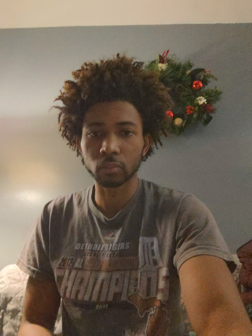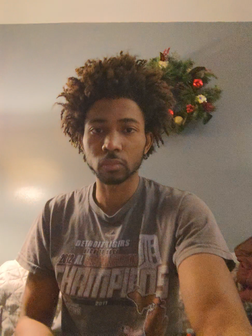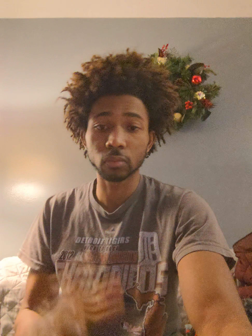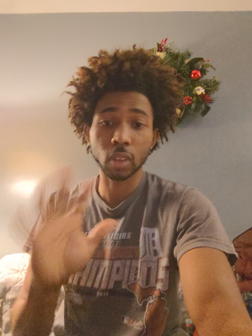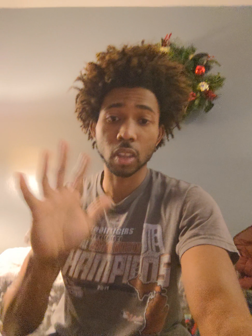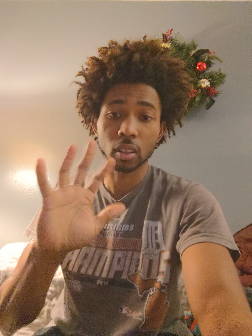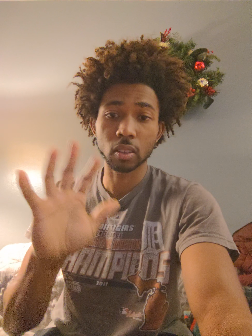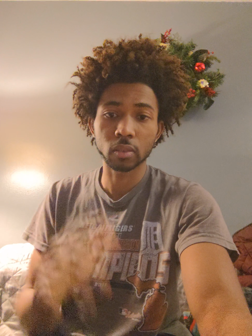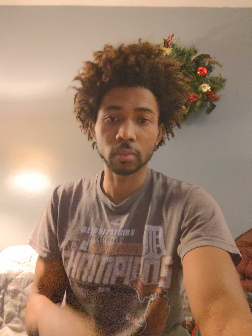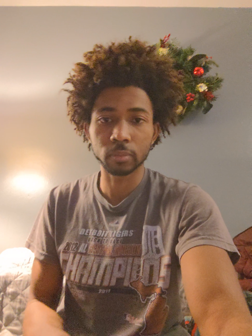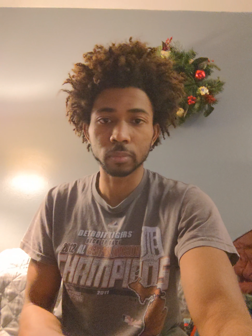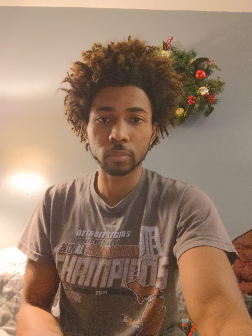hello